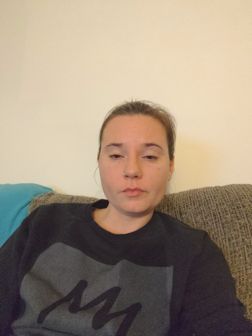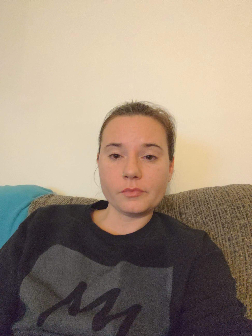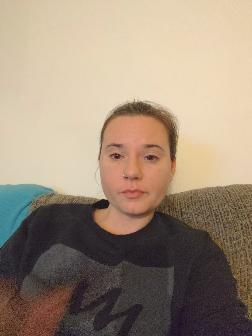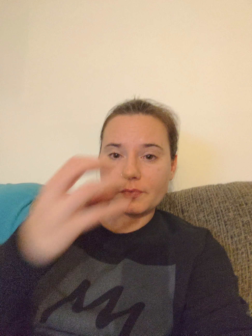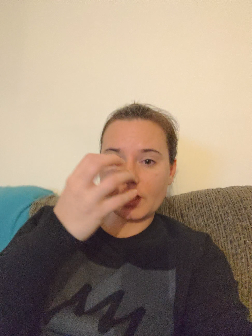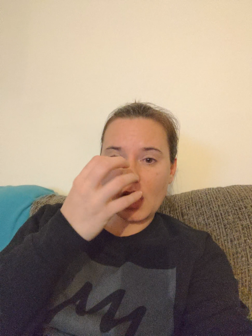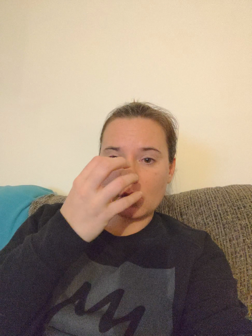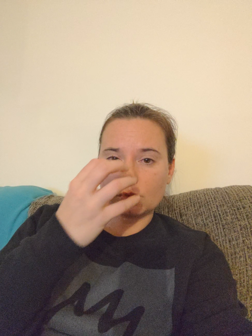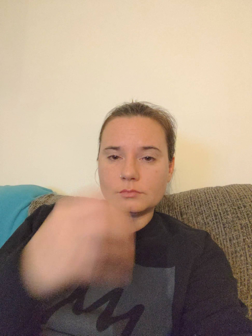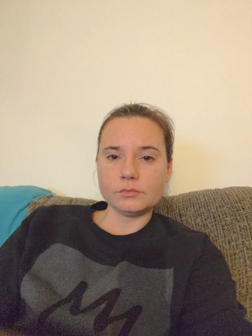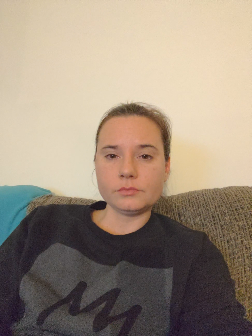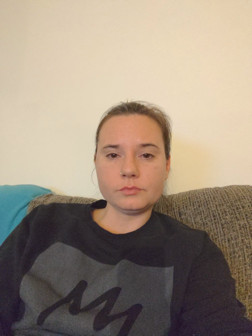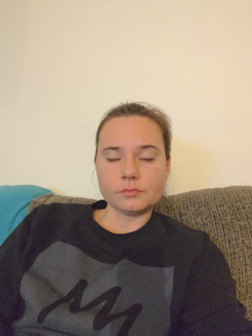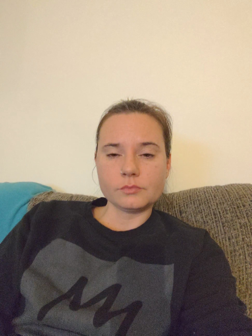clown